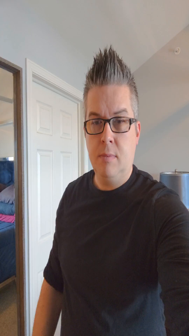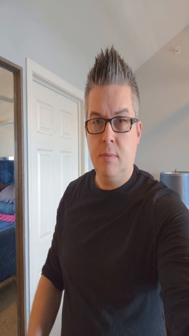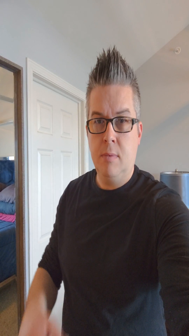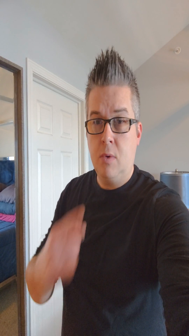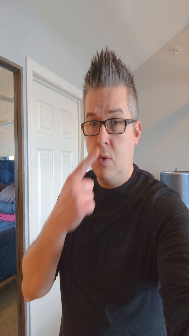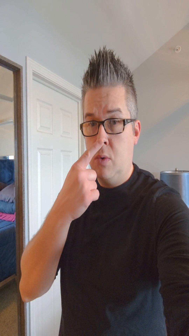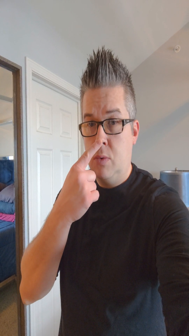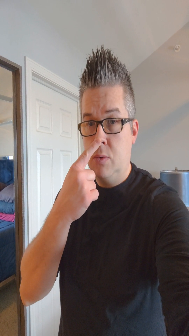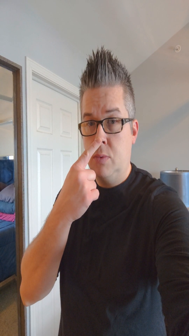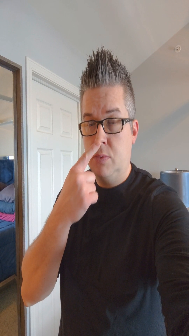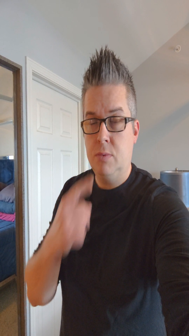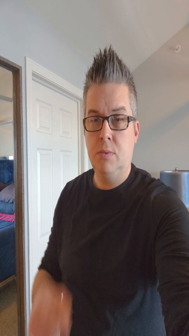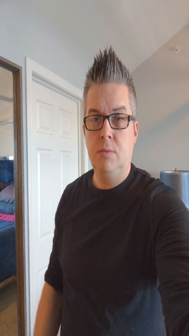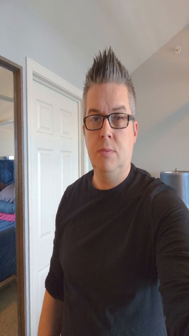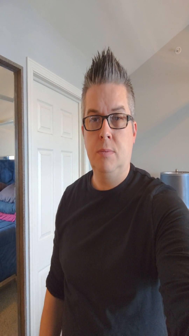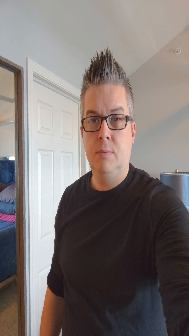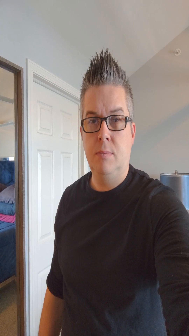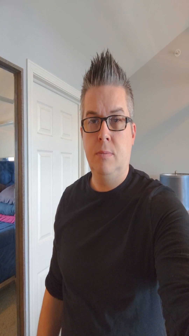nose